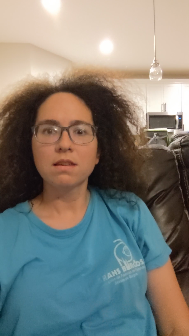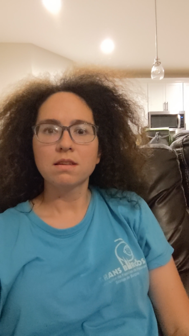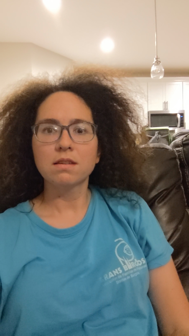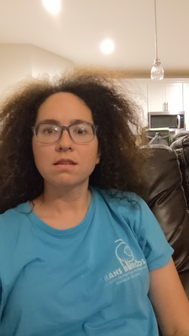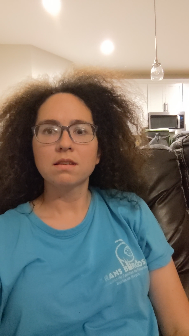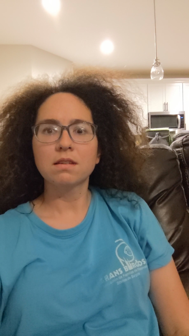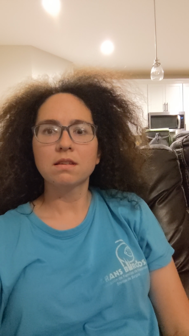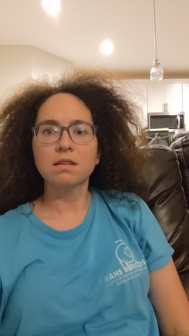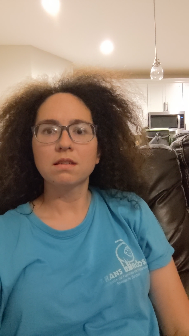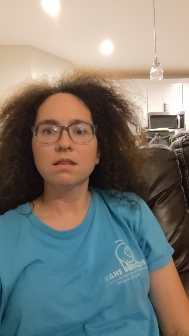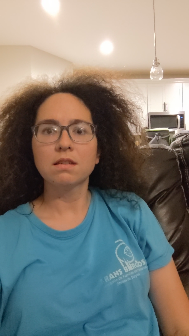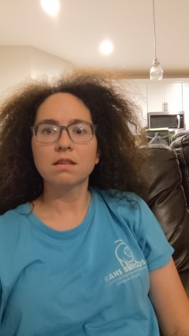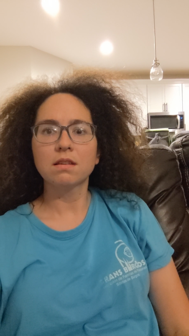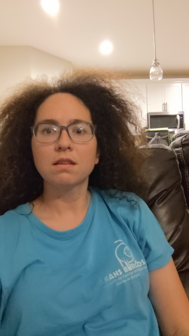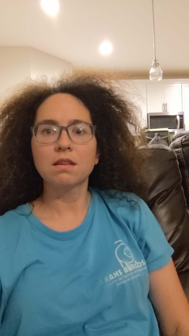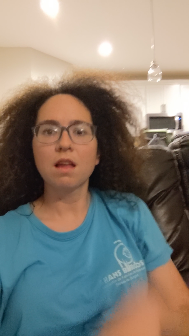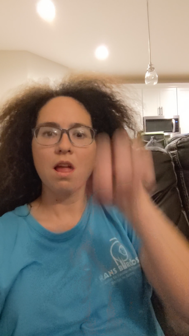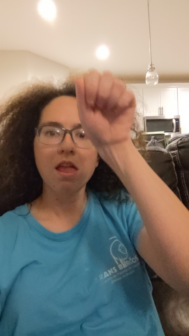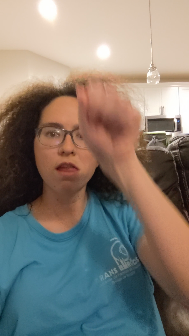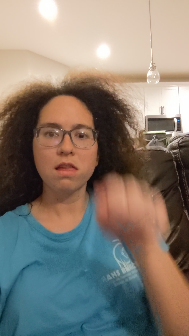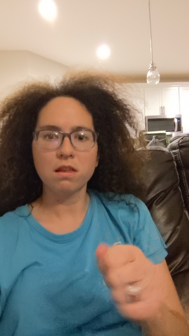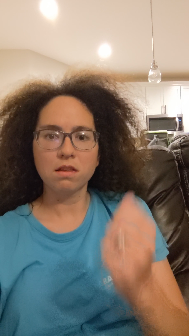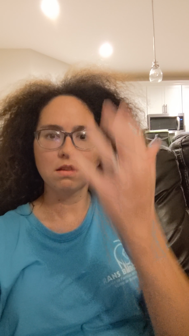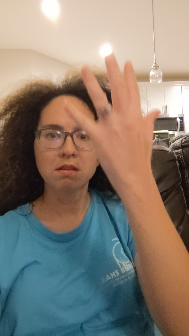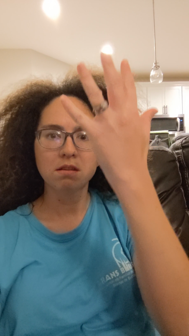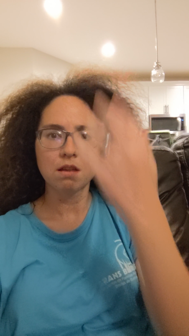gloves